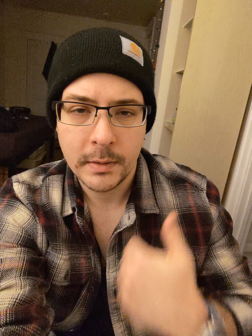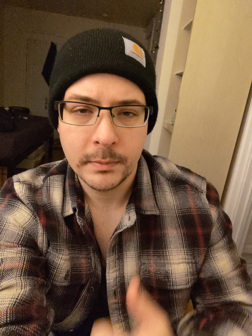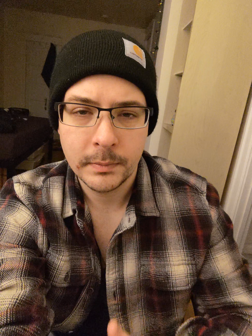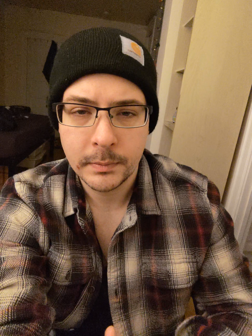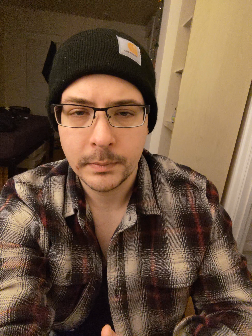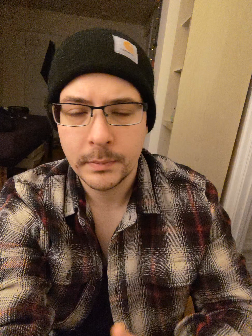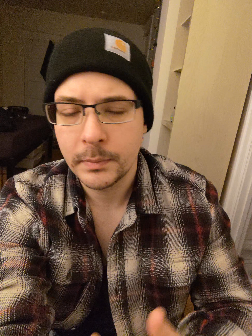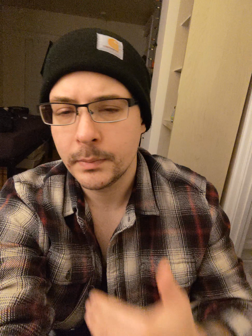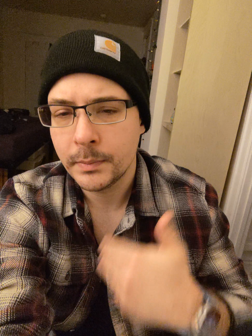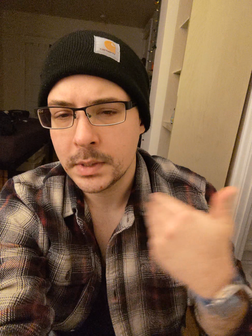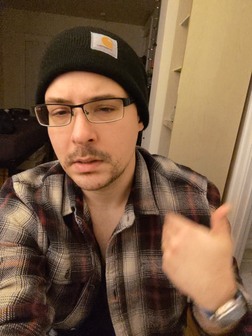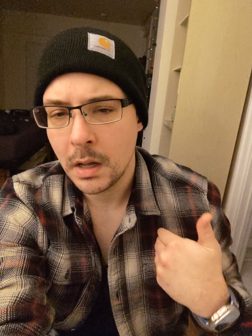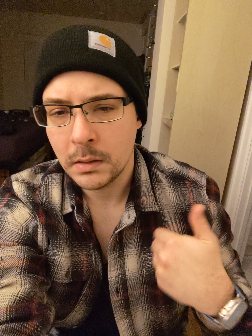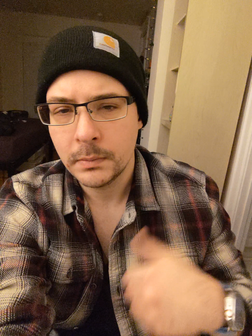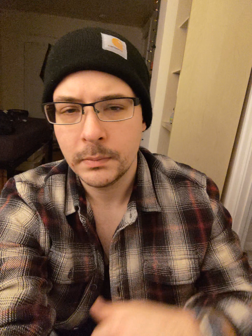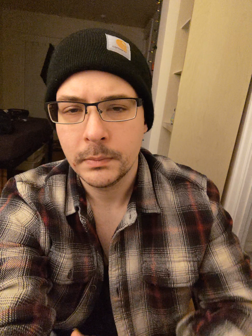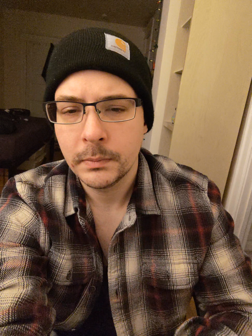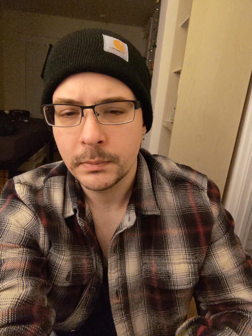beside